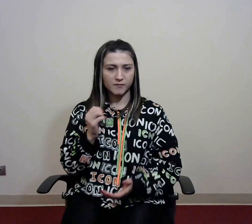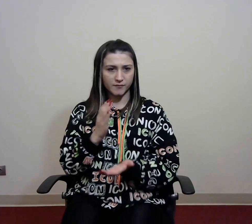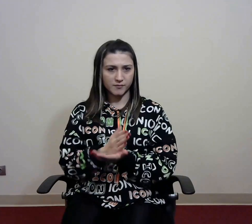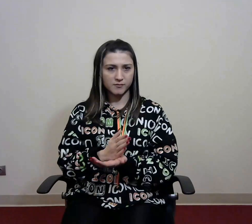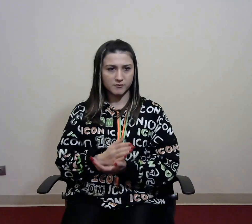var